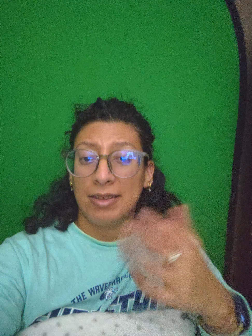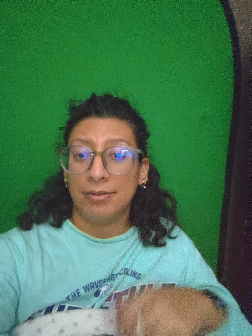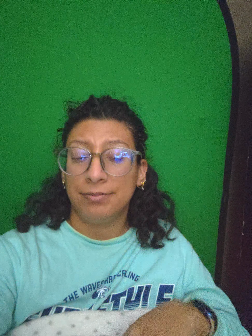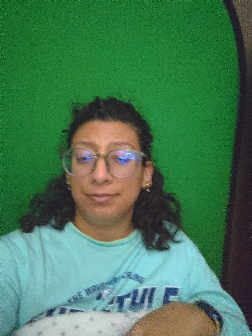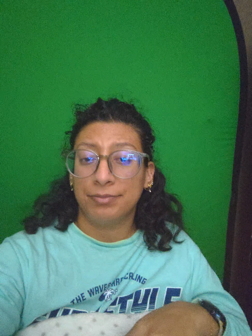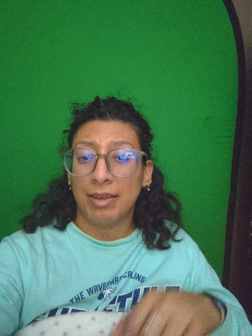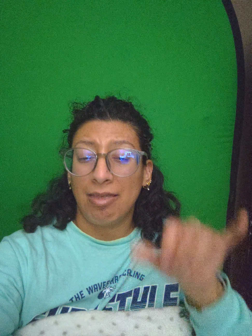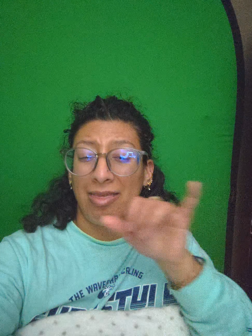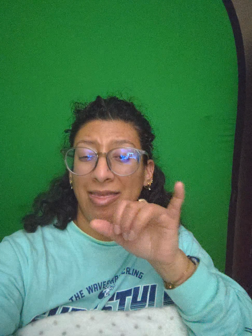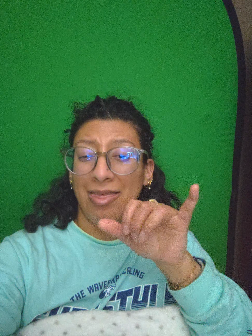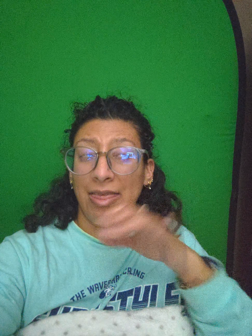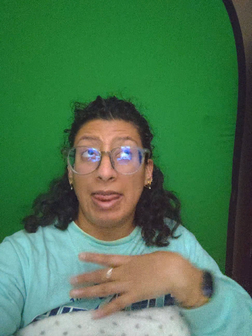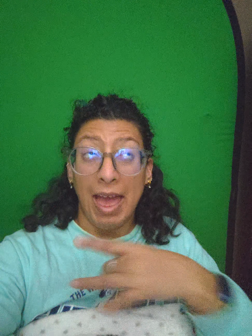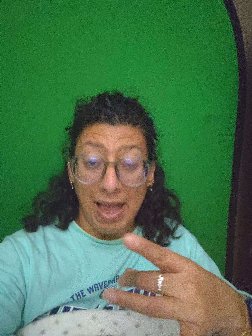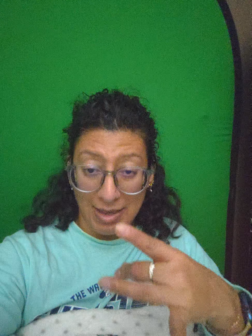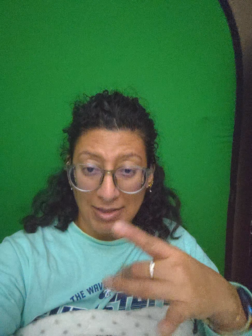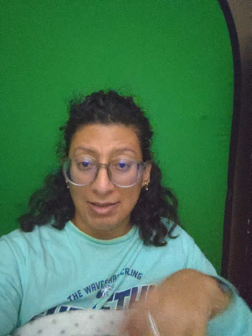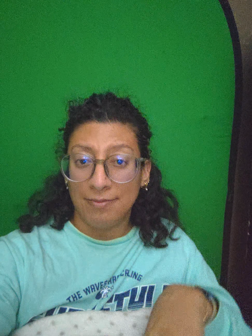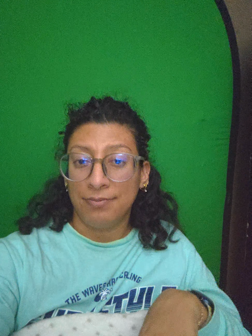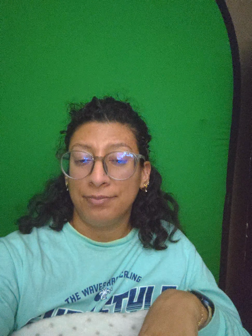like